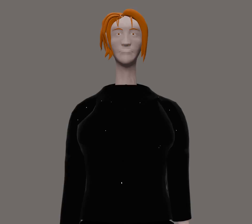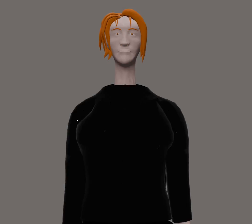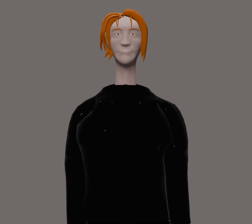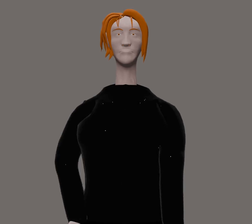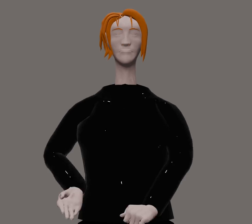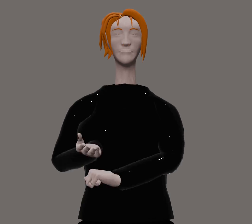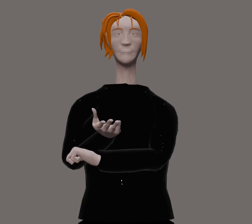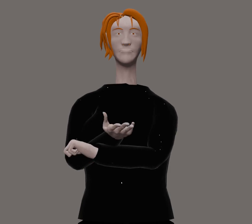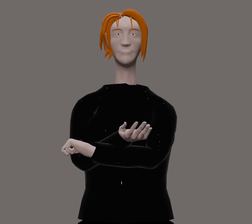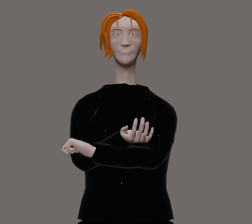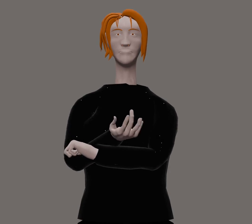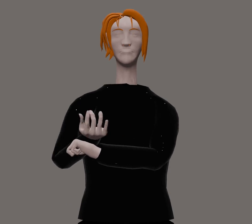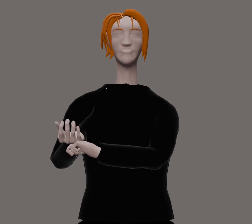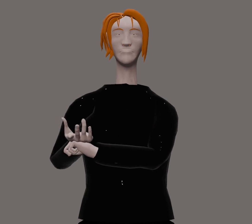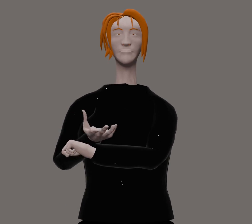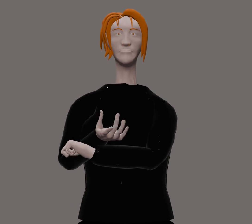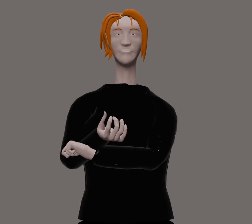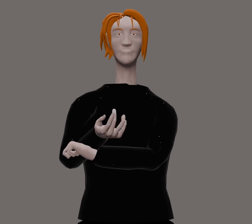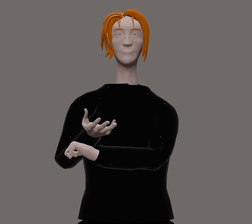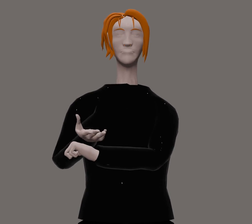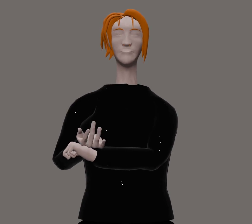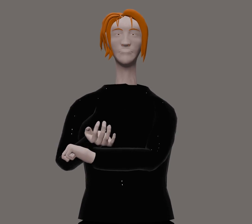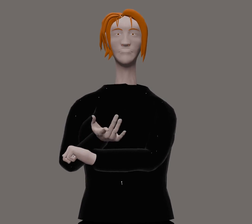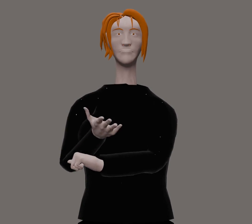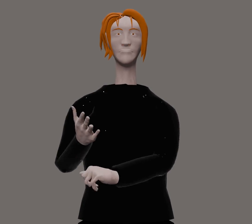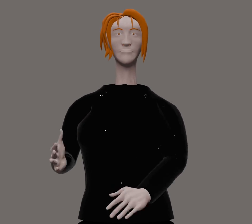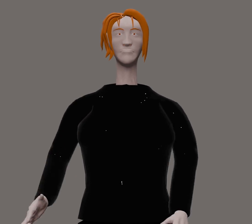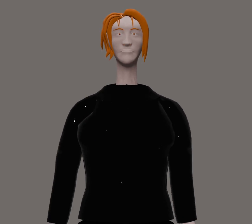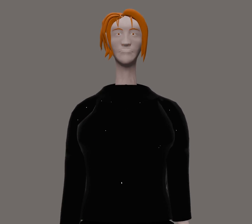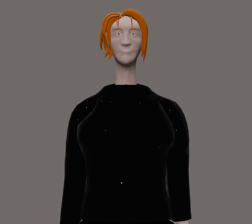Beg